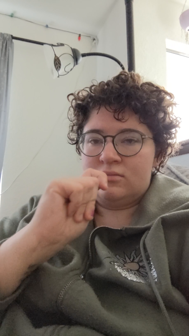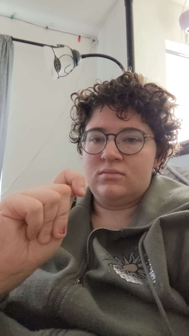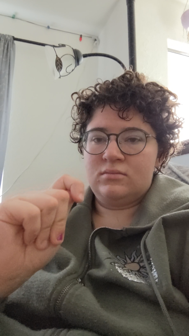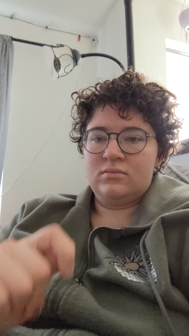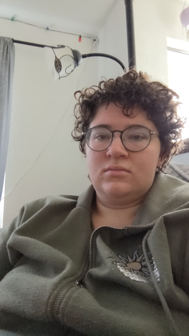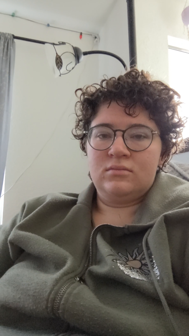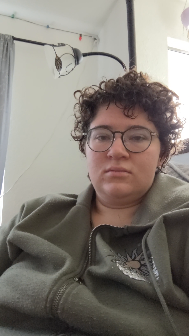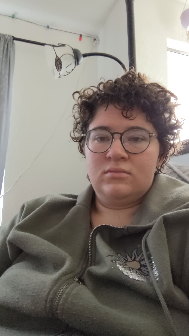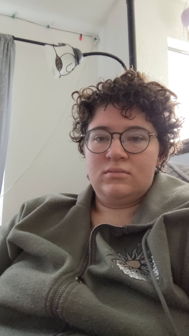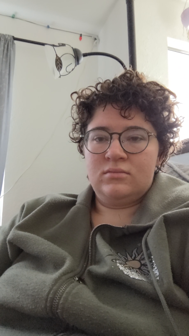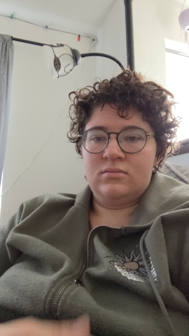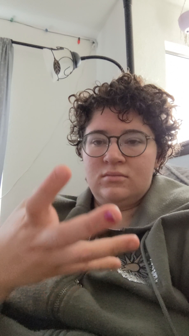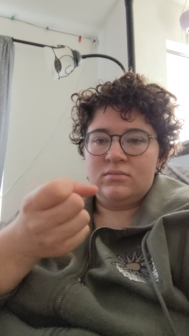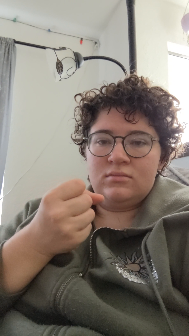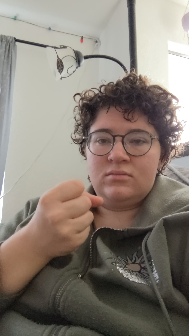get